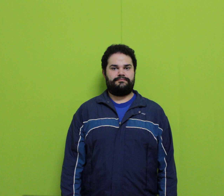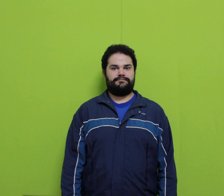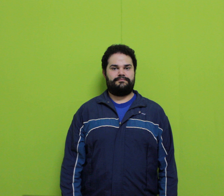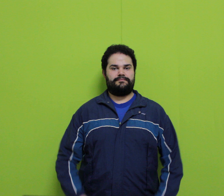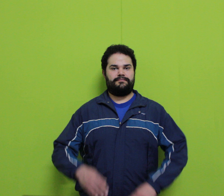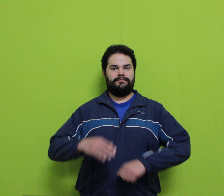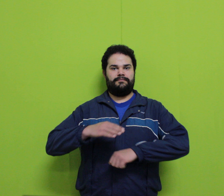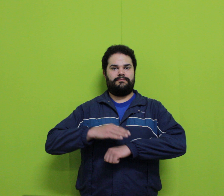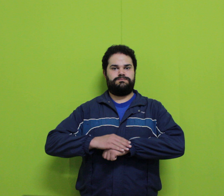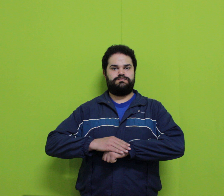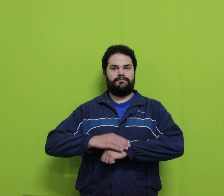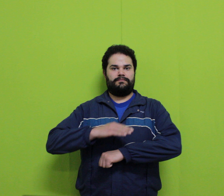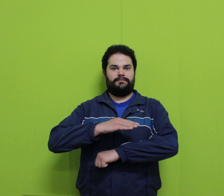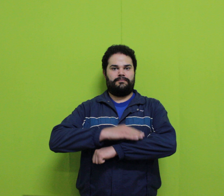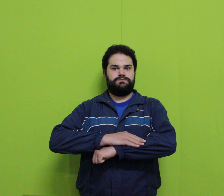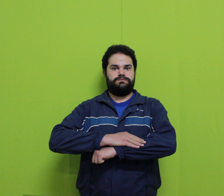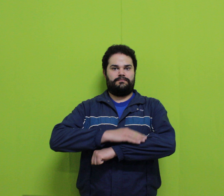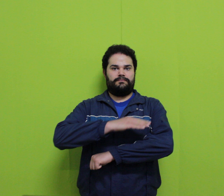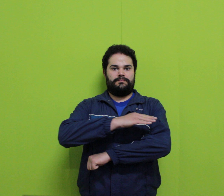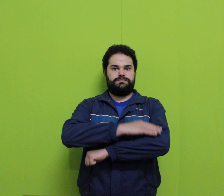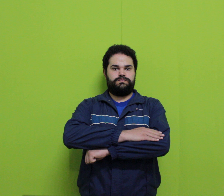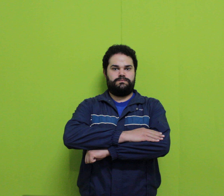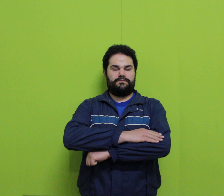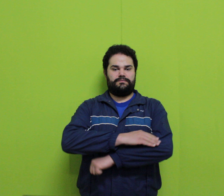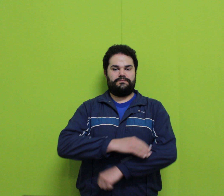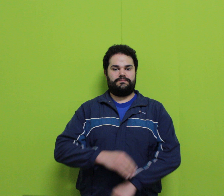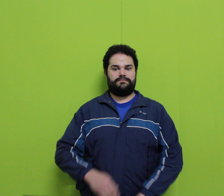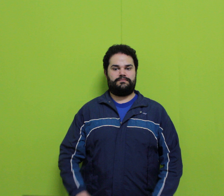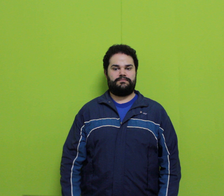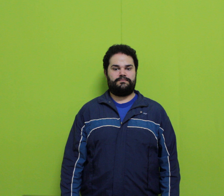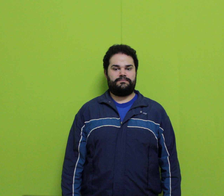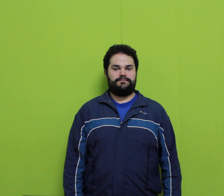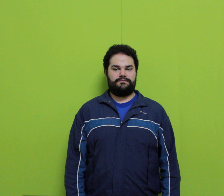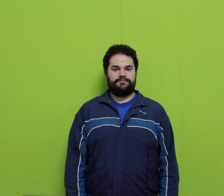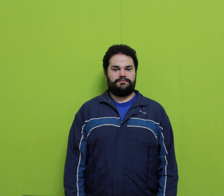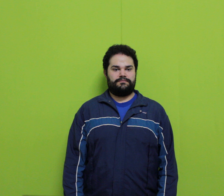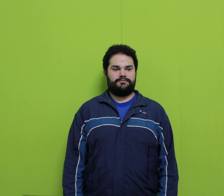sapo